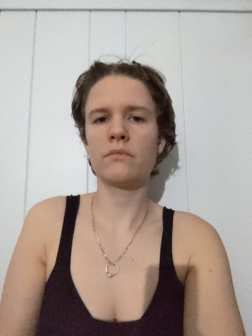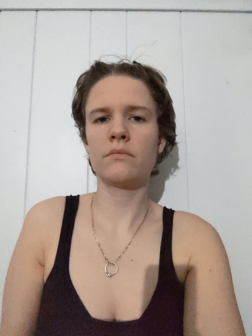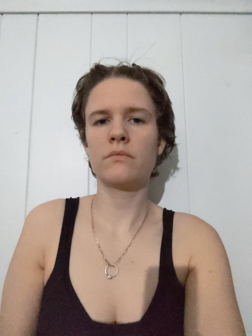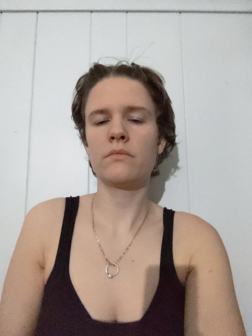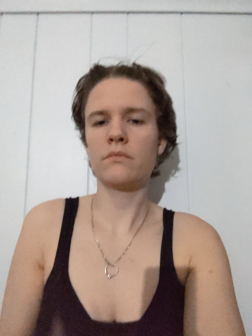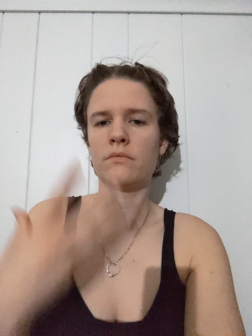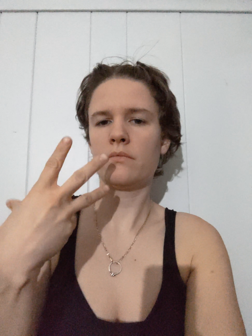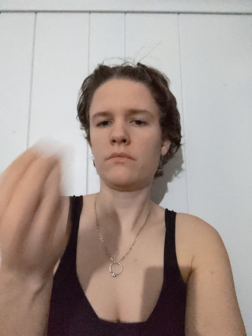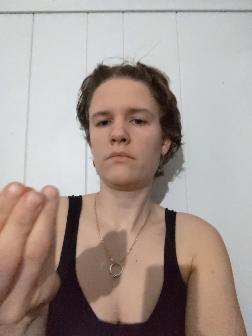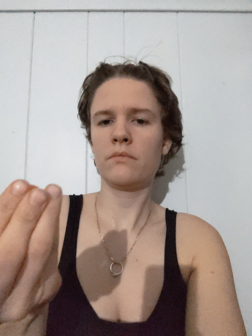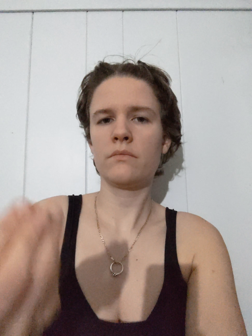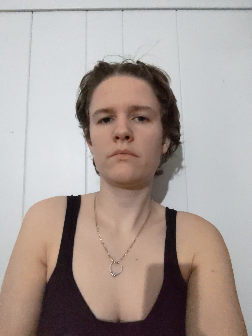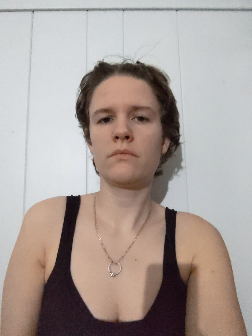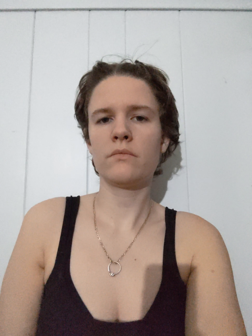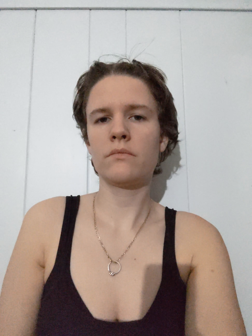go